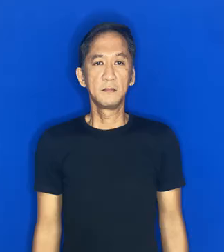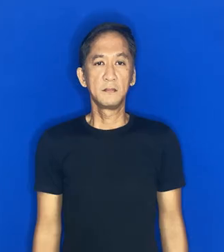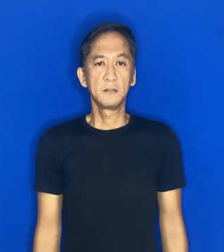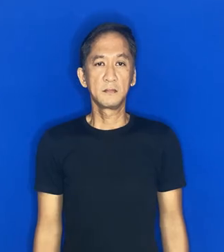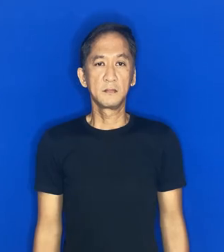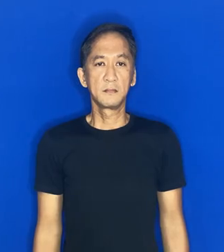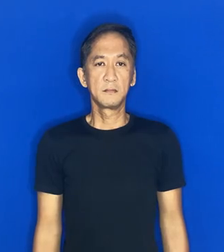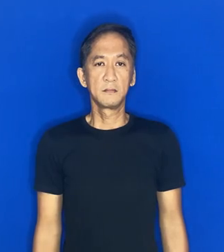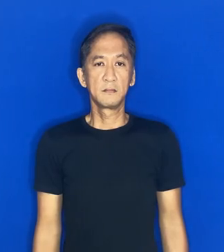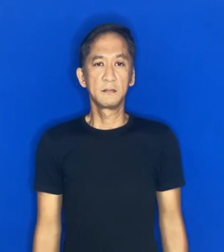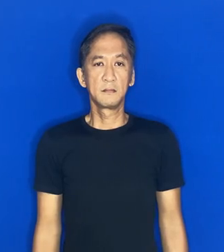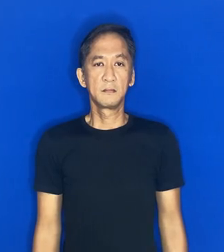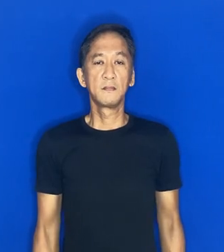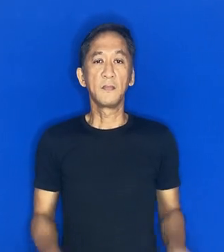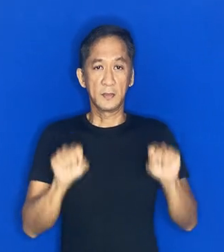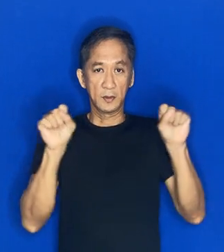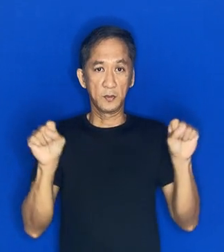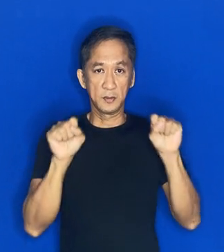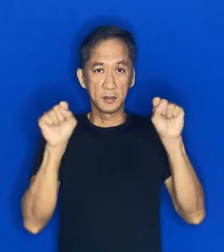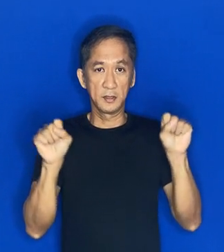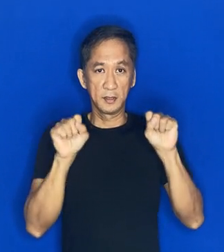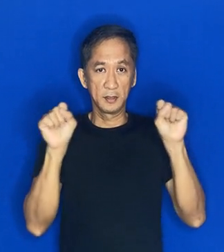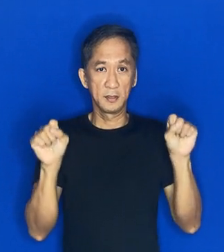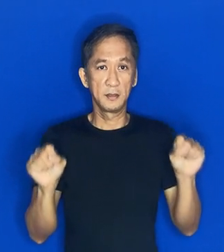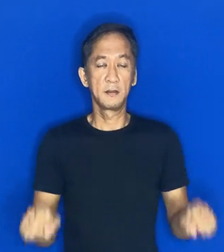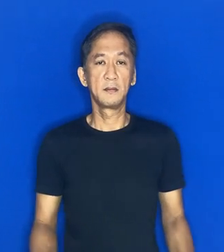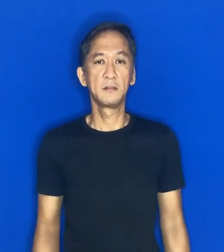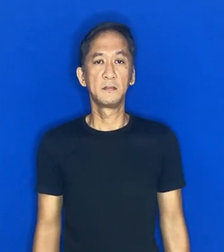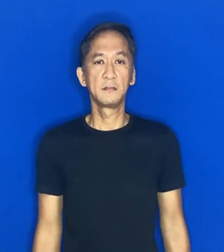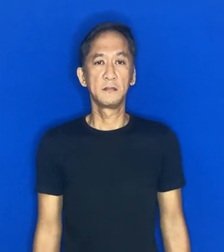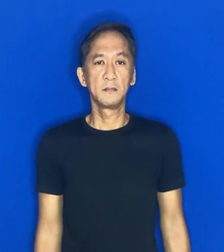saturday